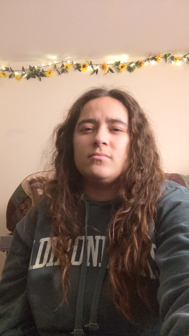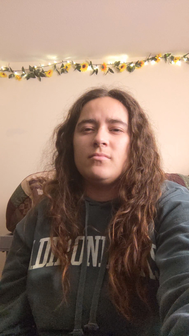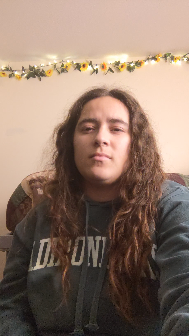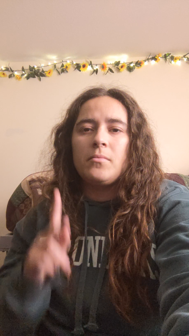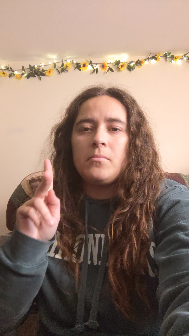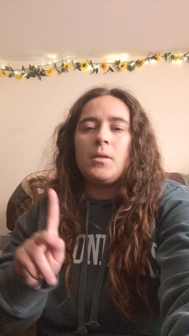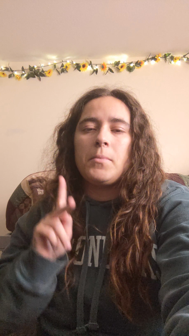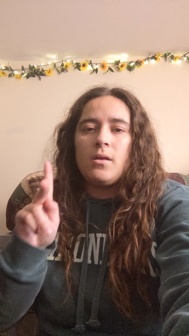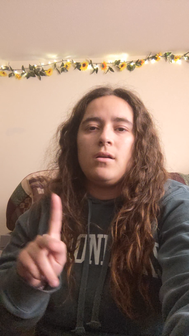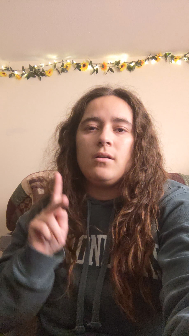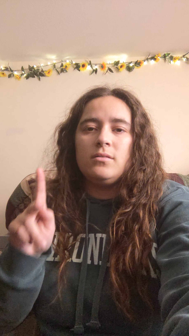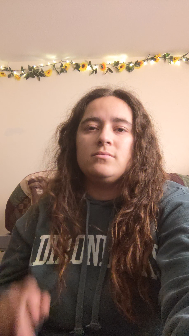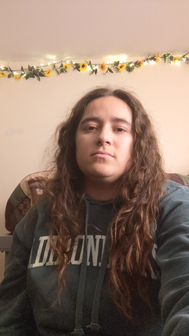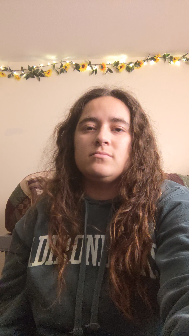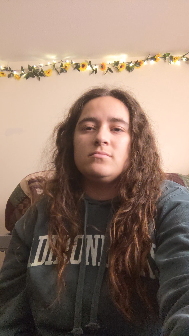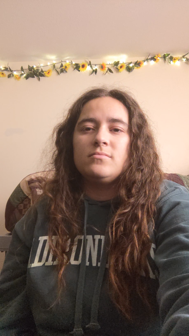people